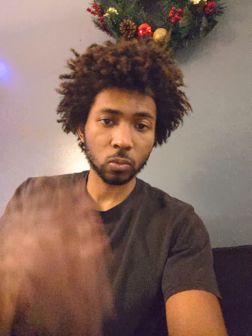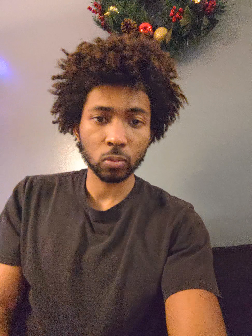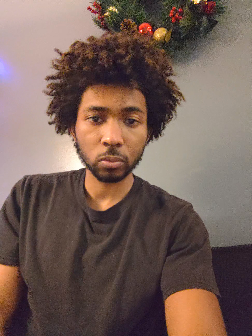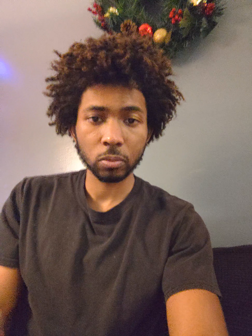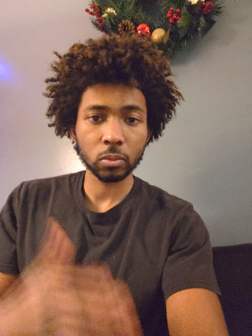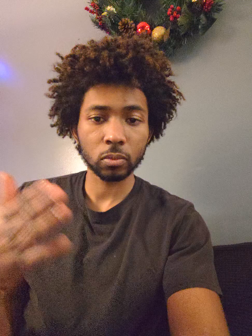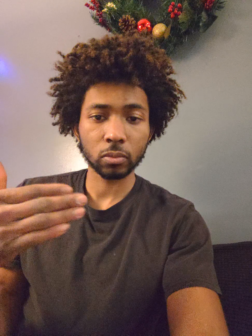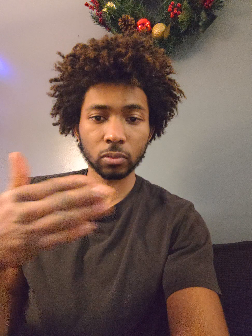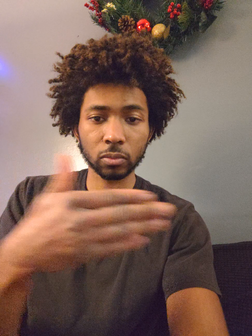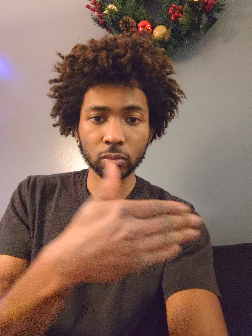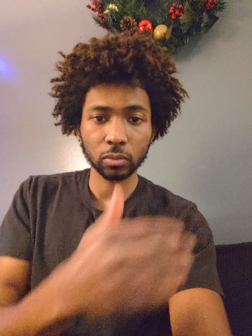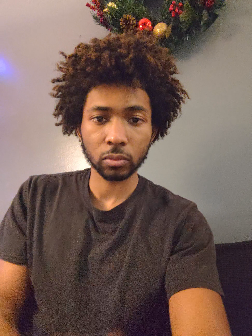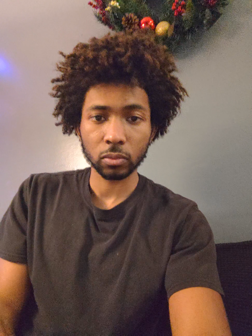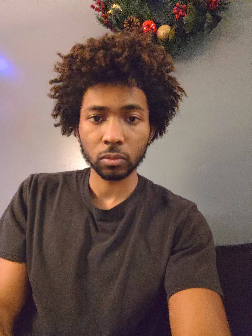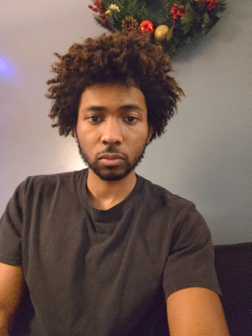fish